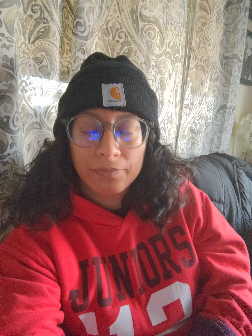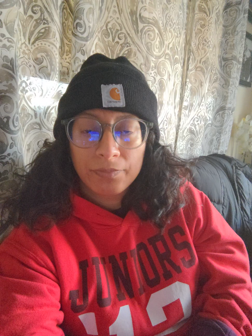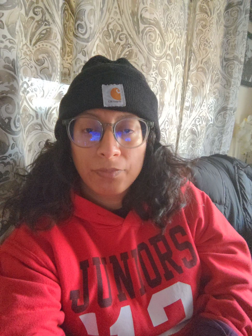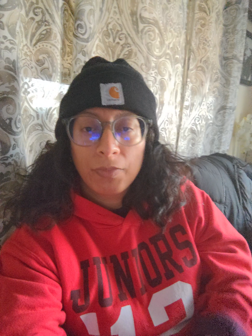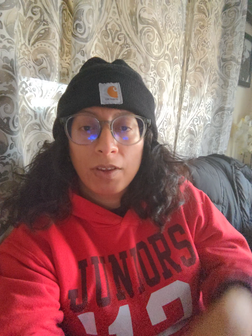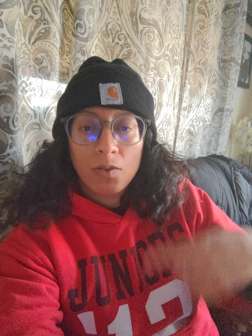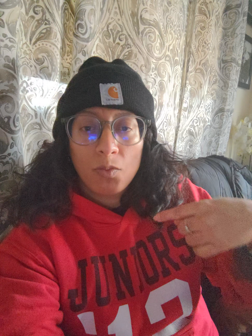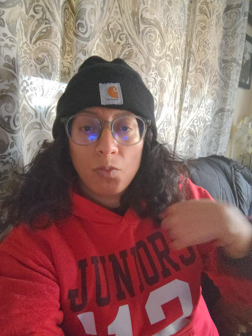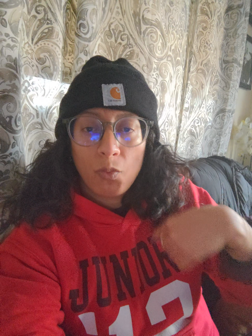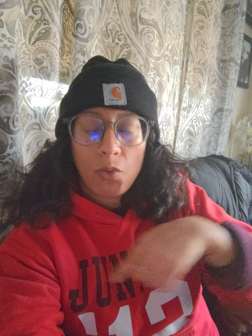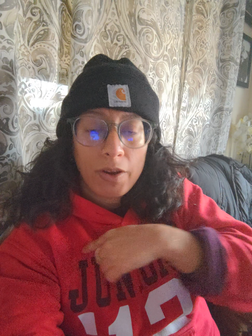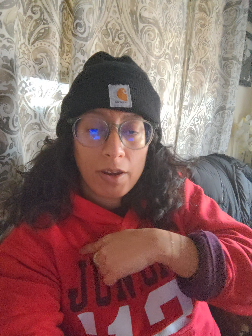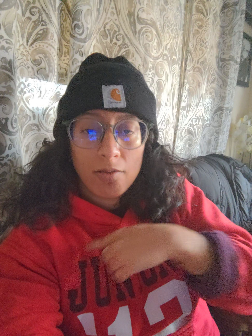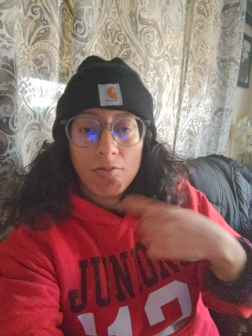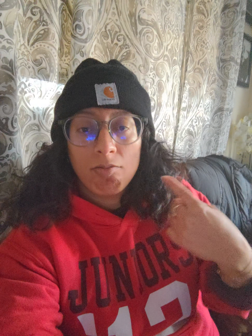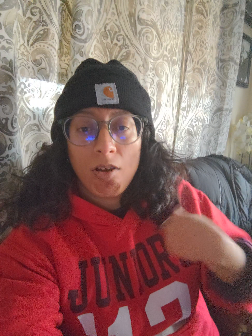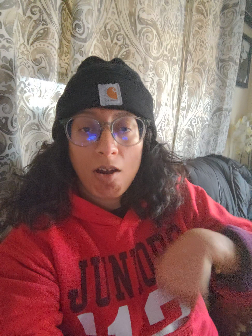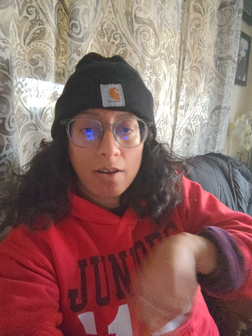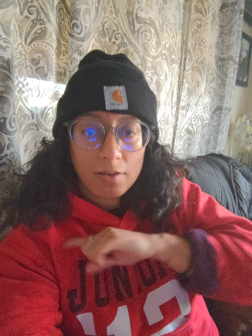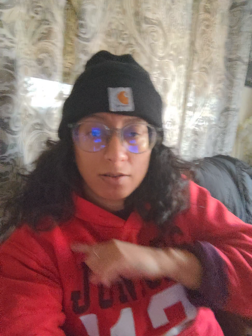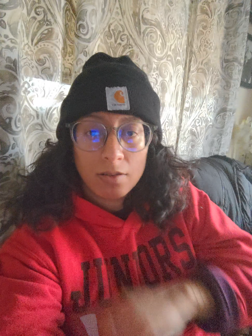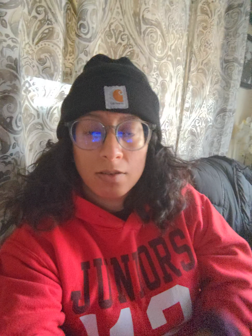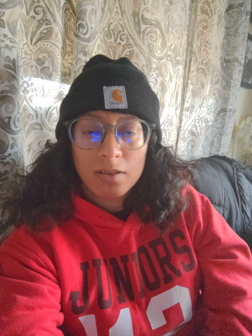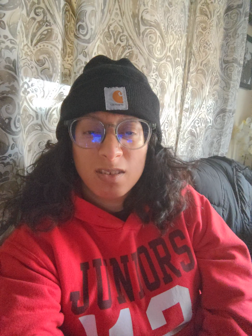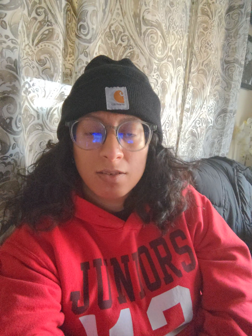we